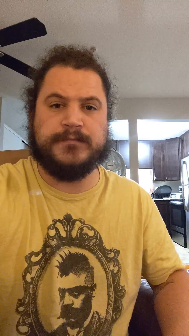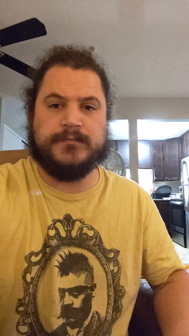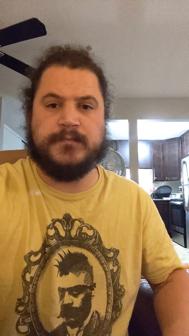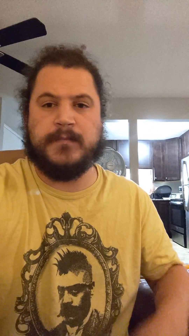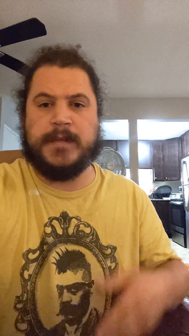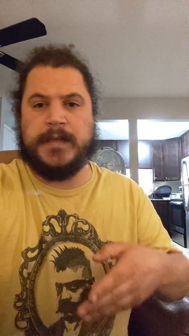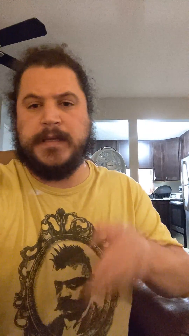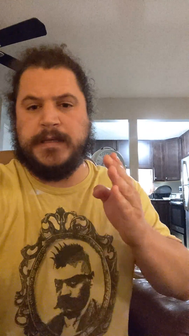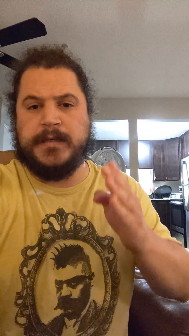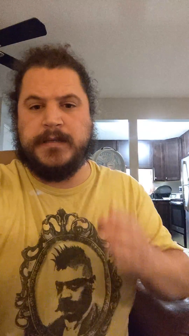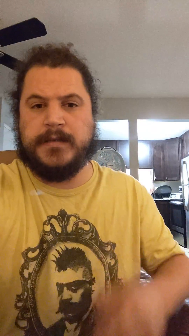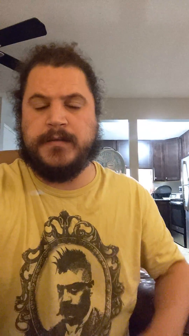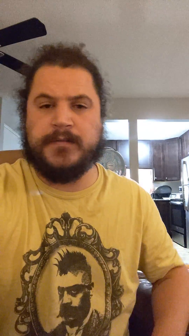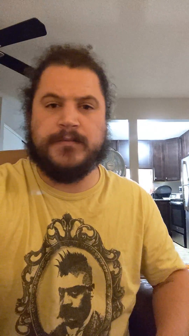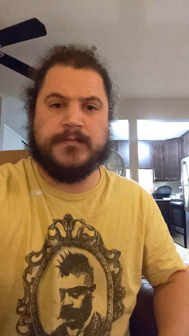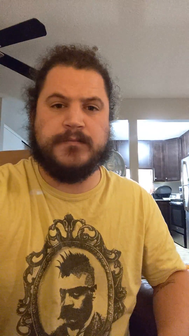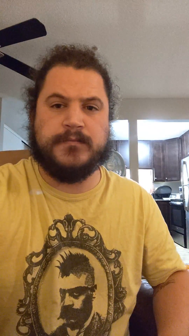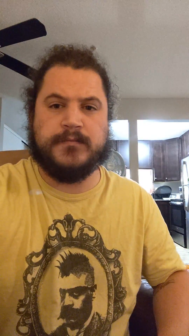kick